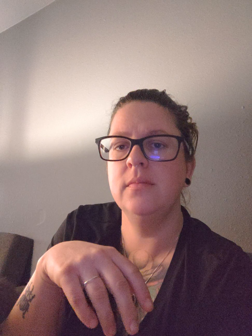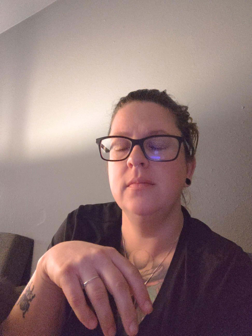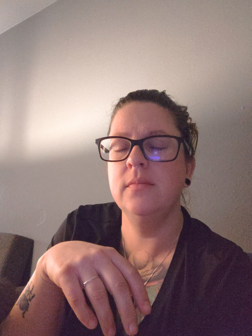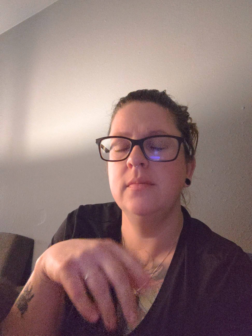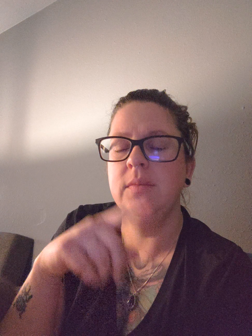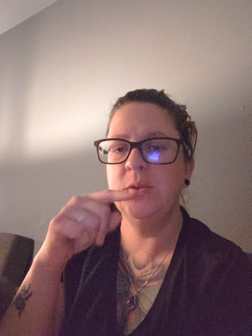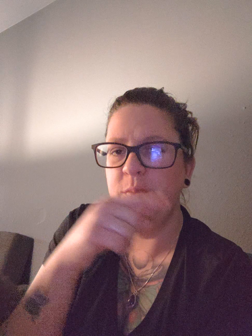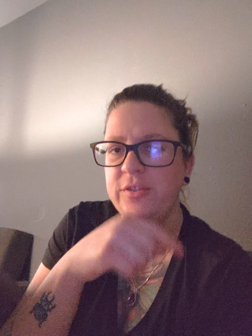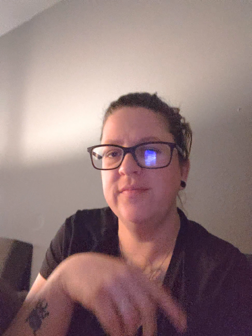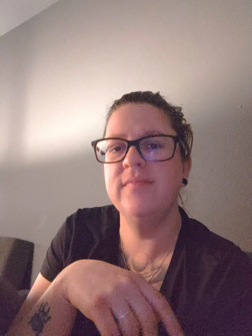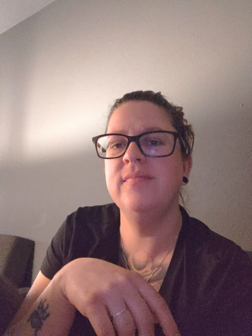toothbrush